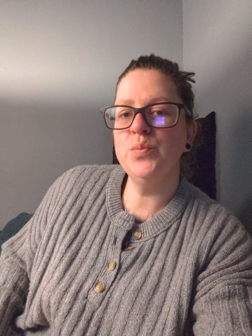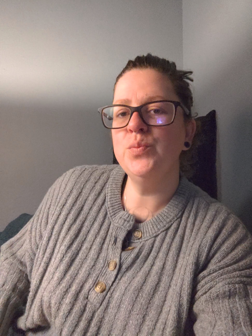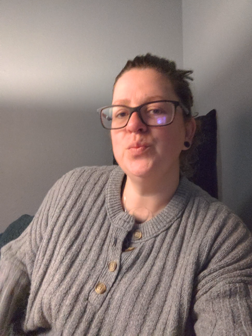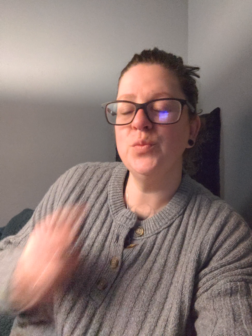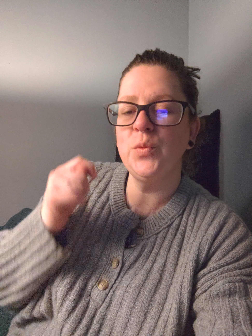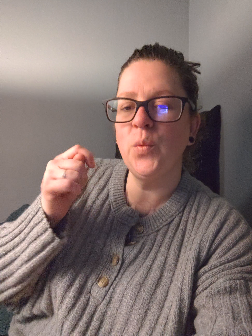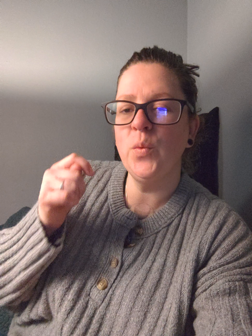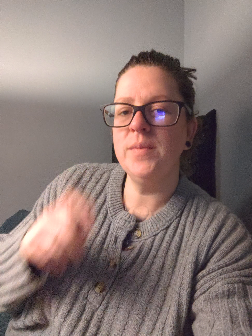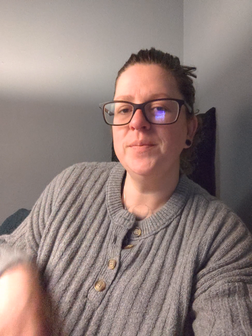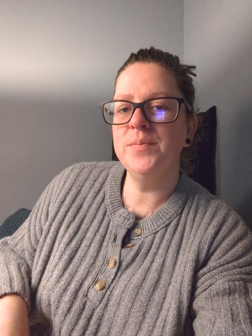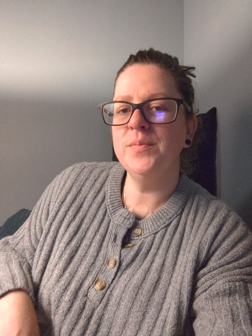toy